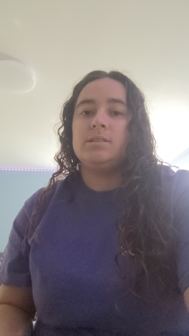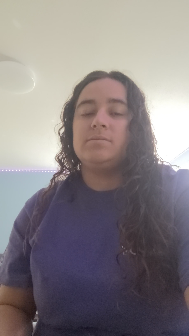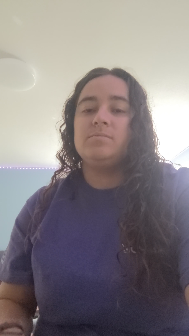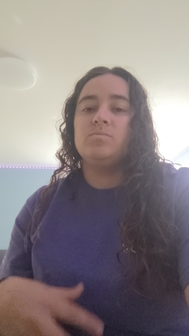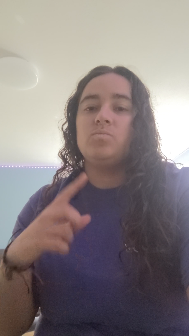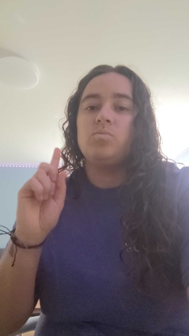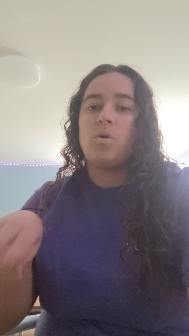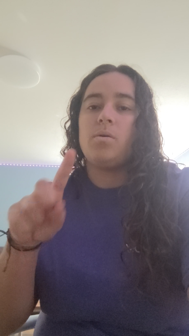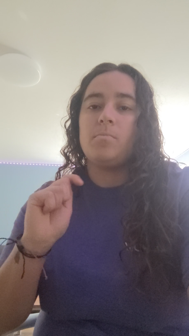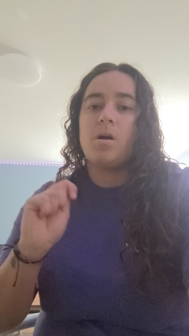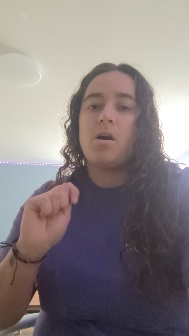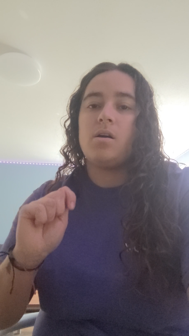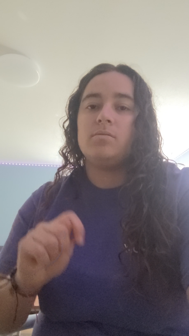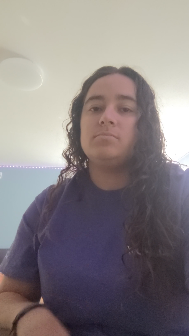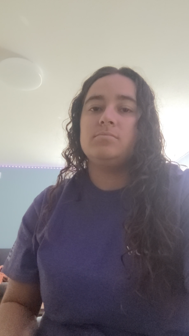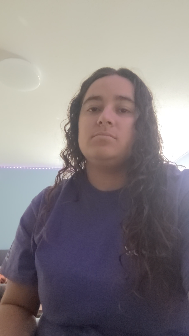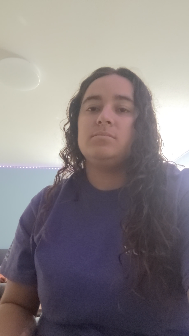go potty